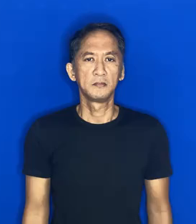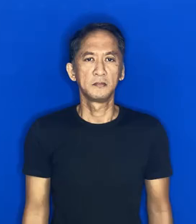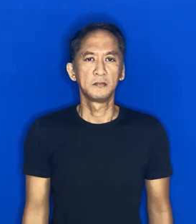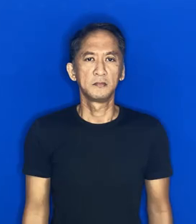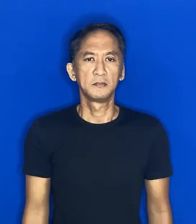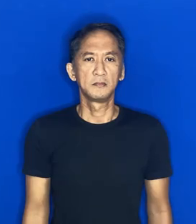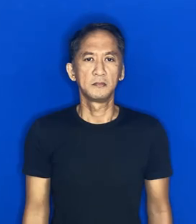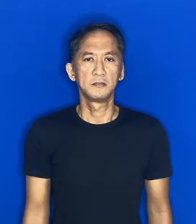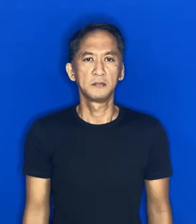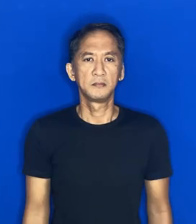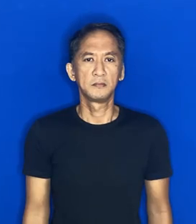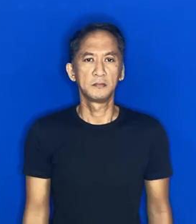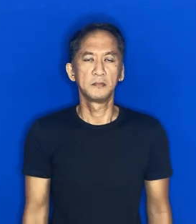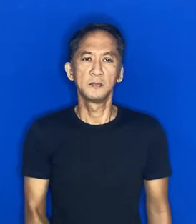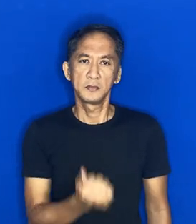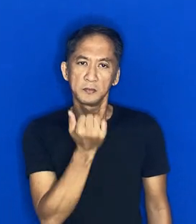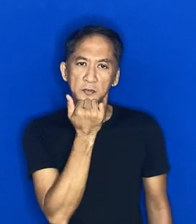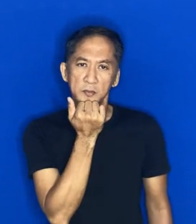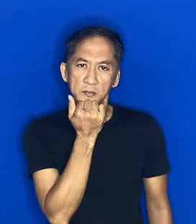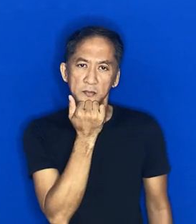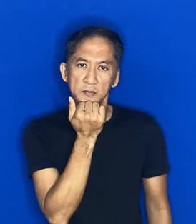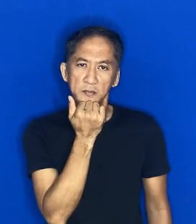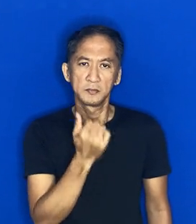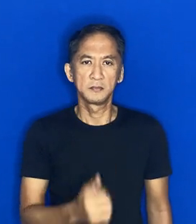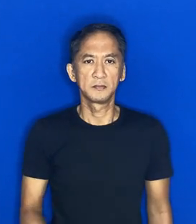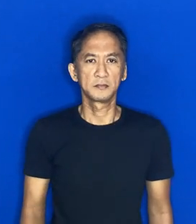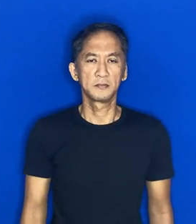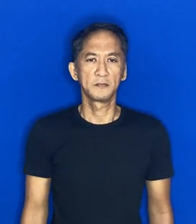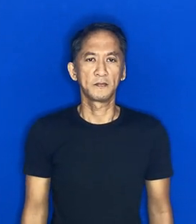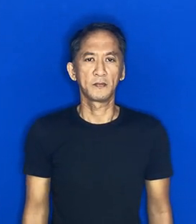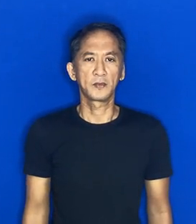wrong